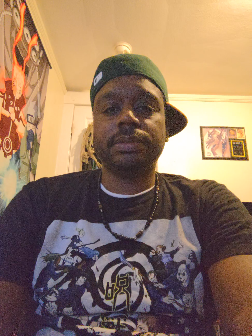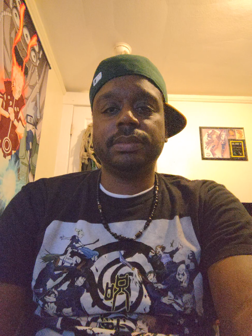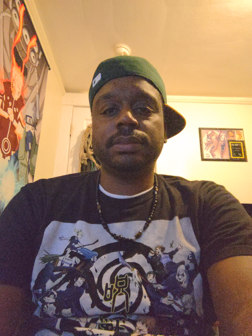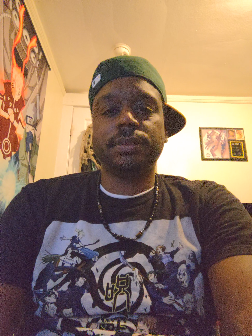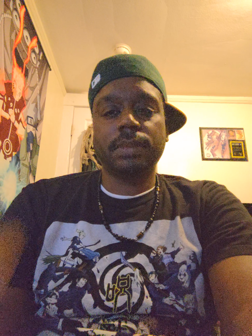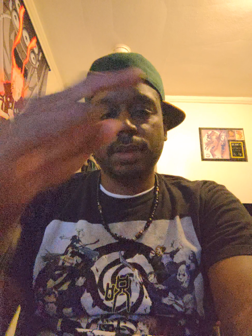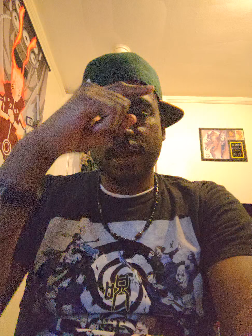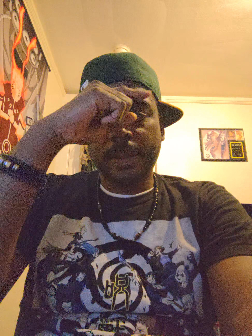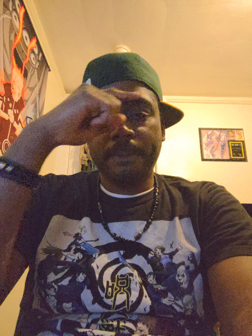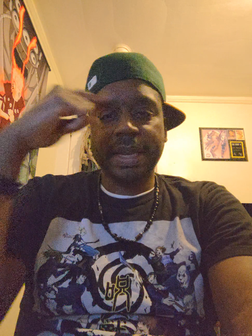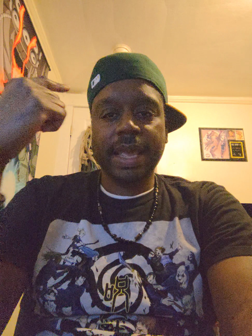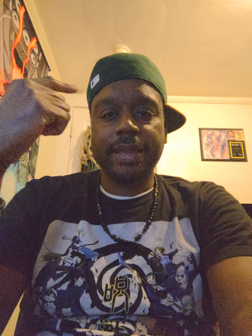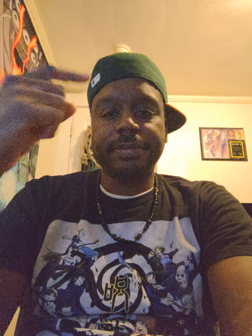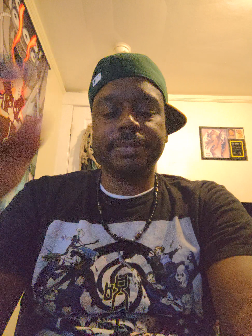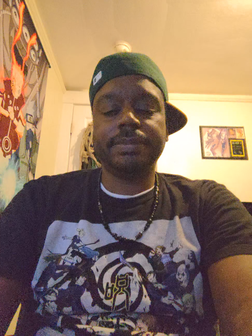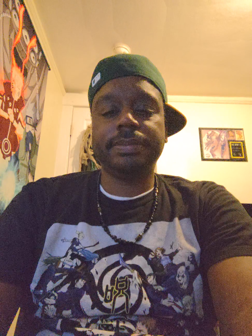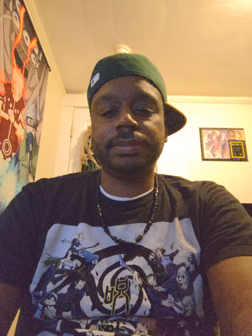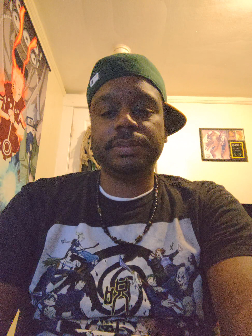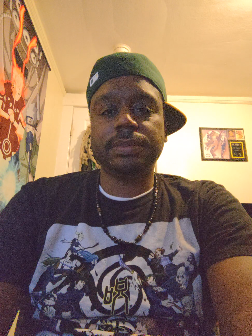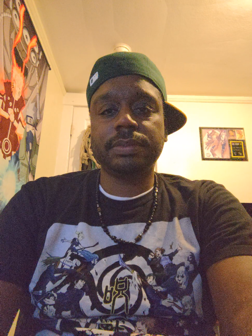black